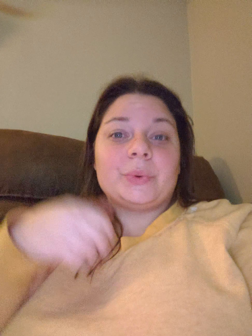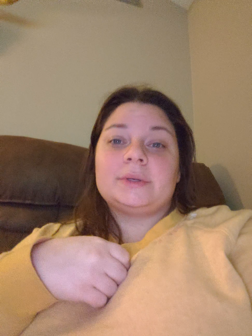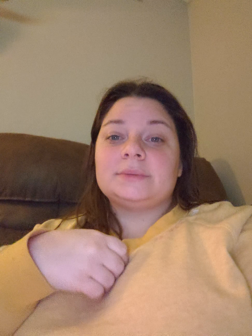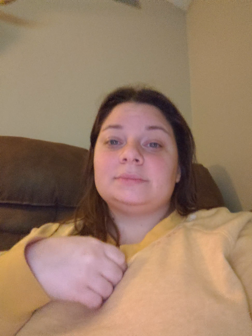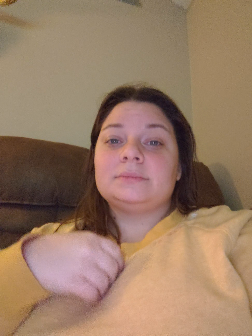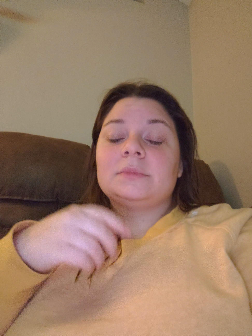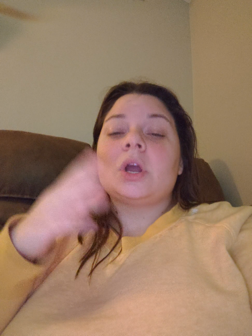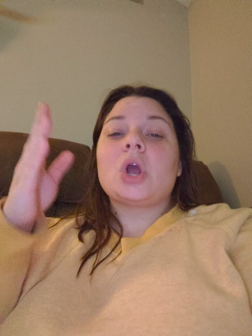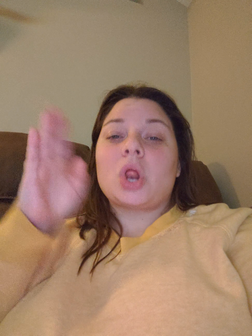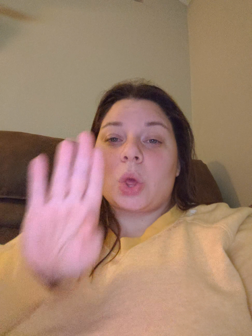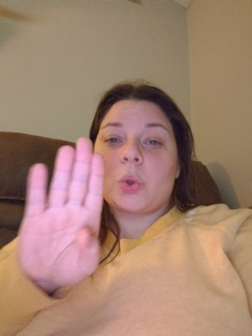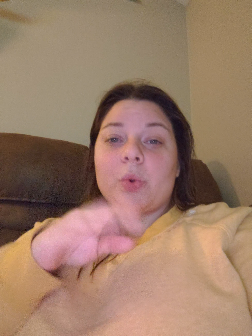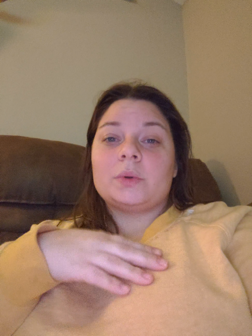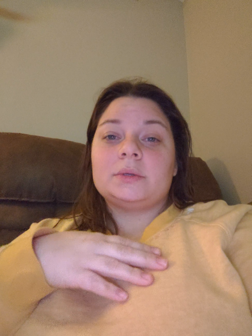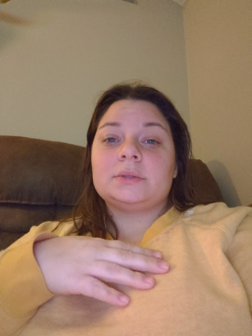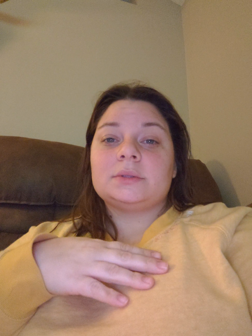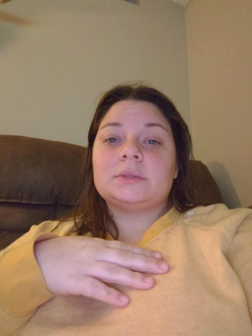close